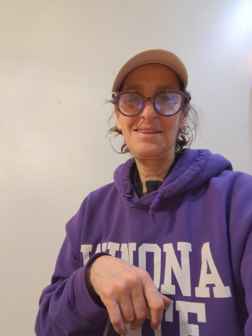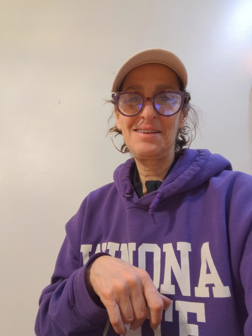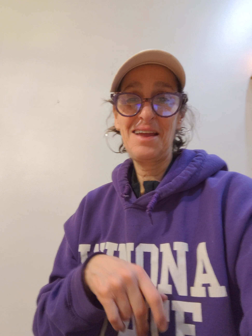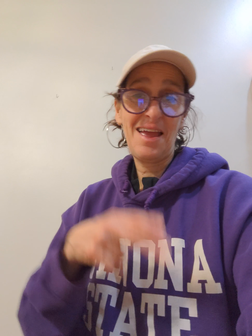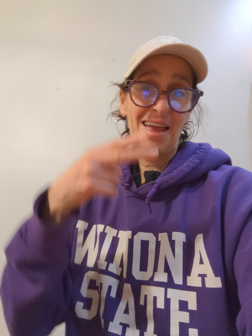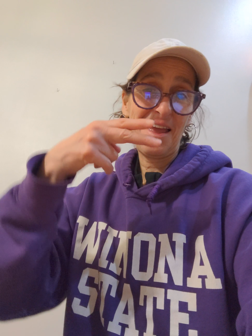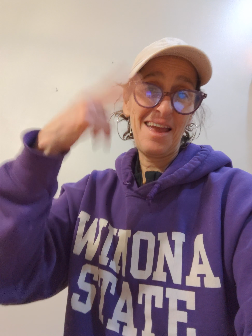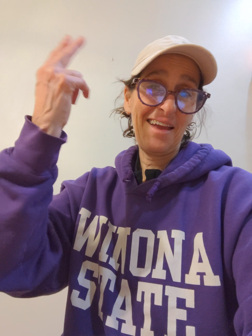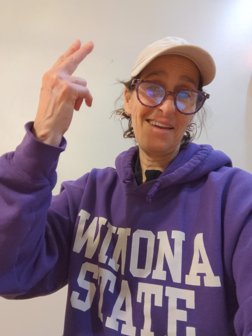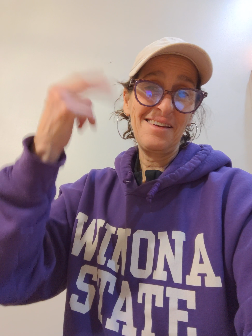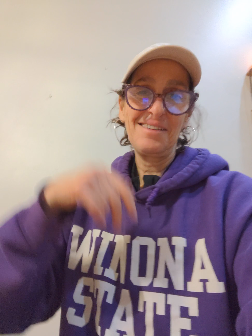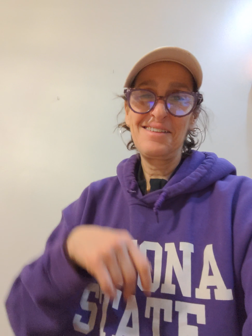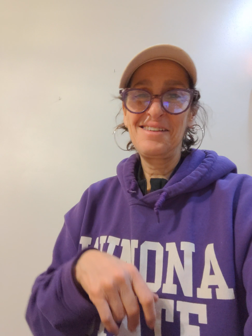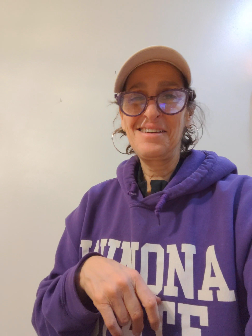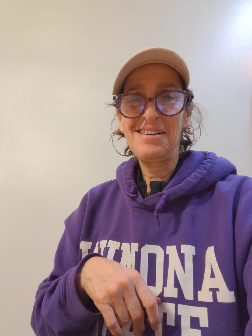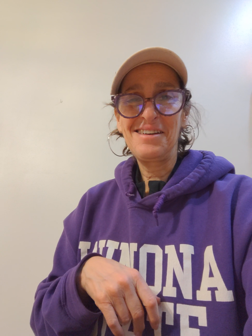high